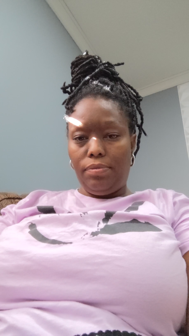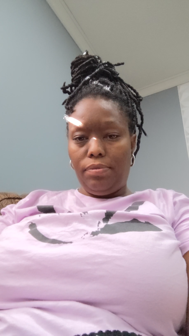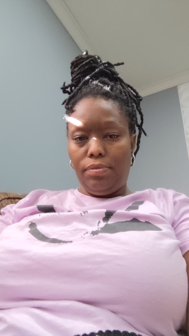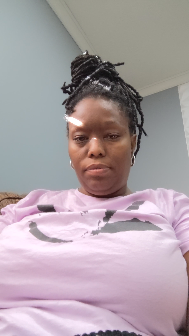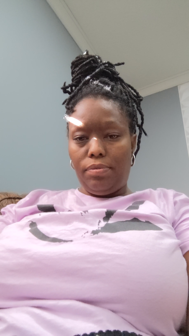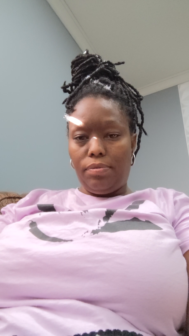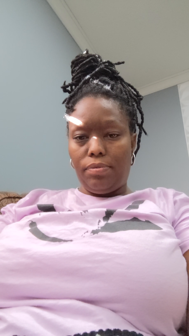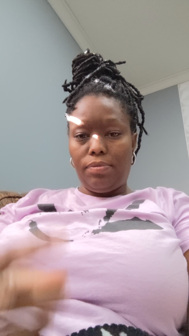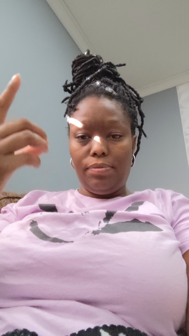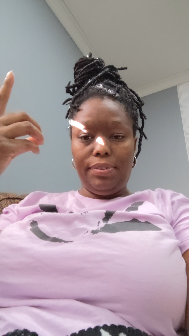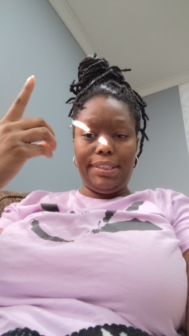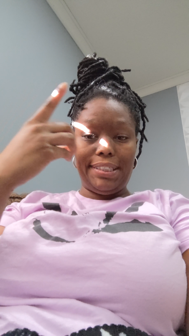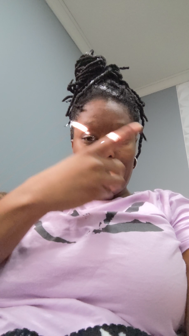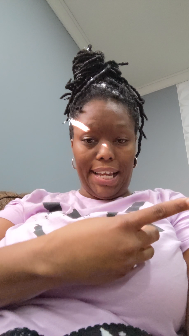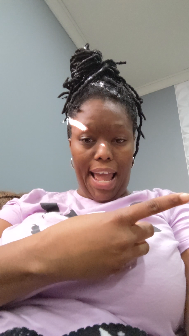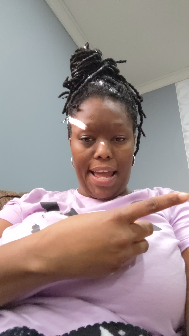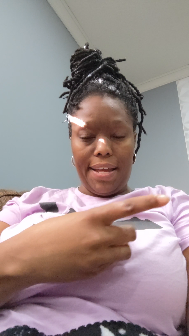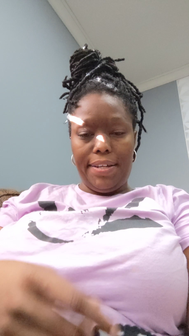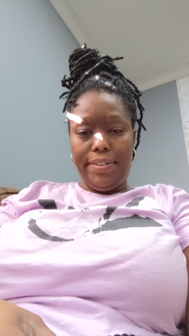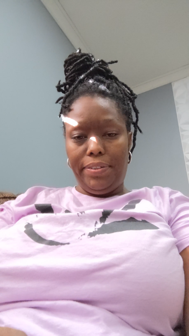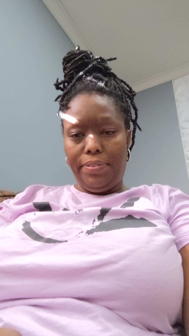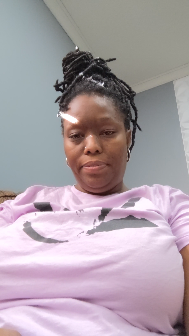day